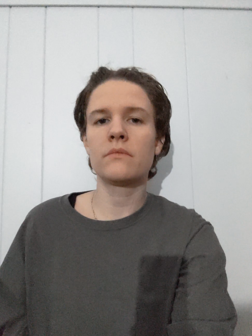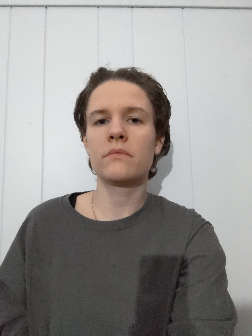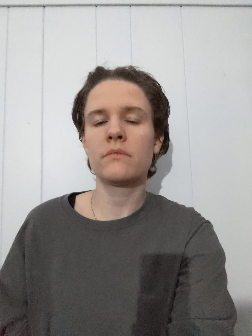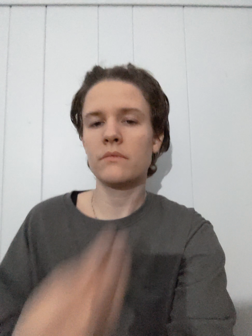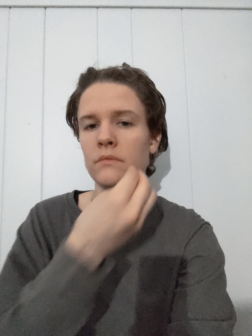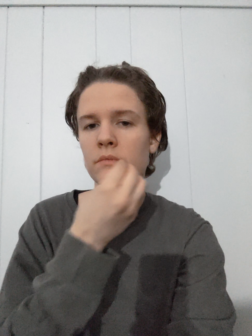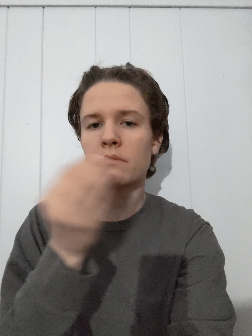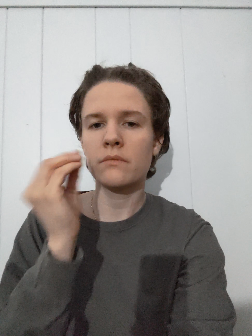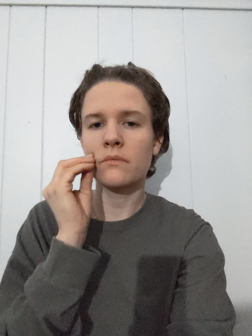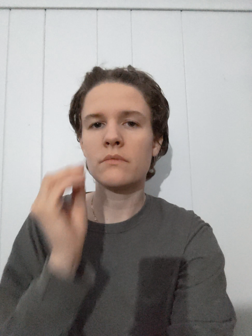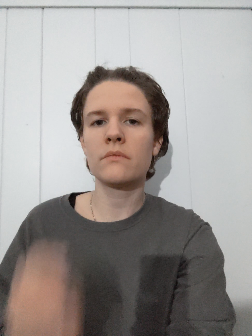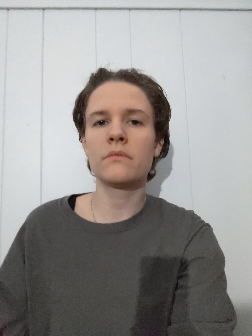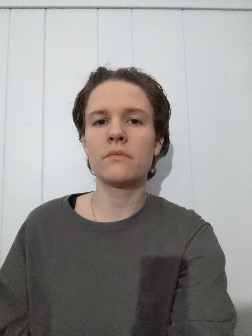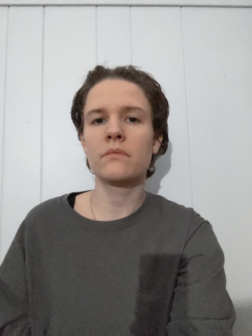flower